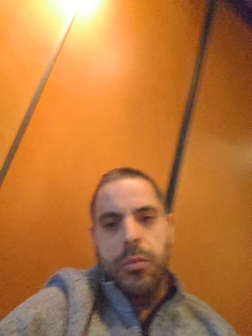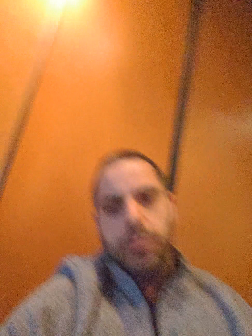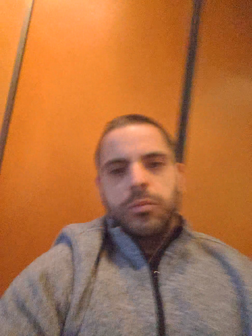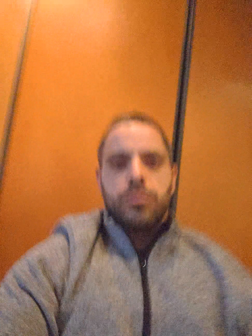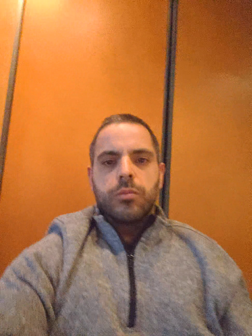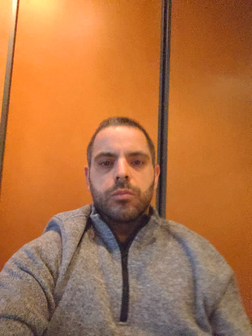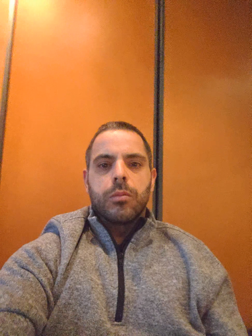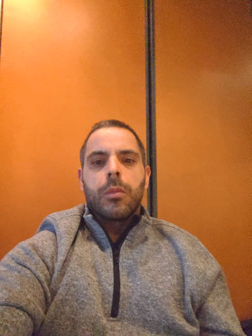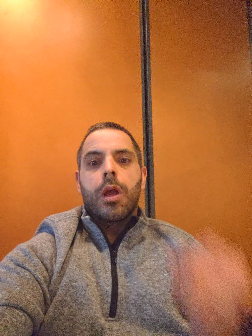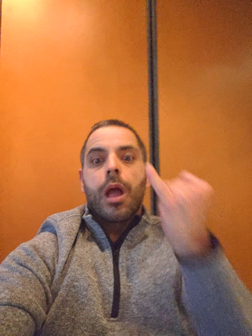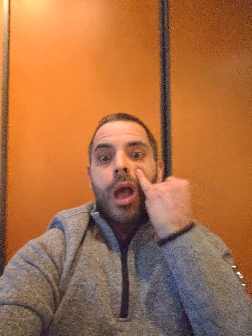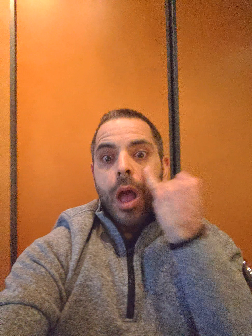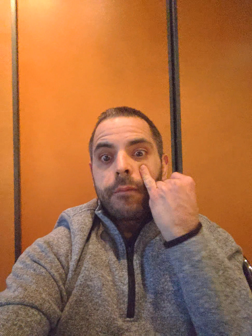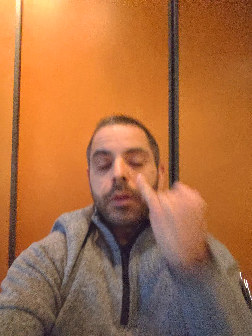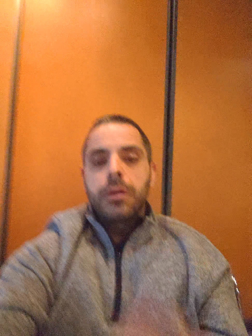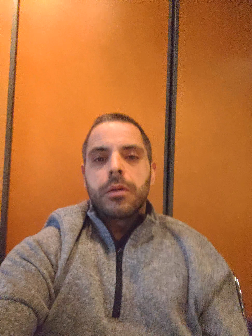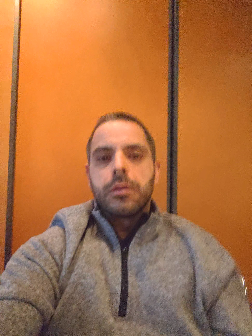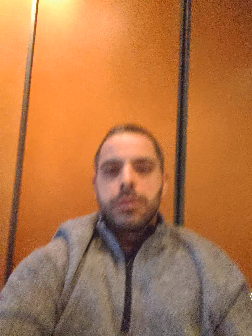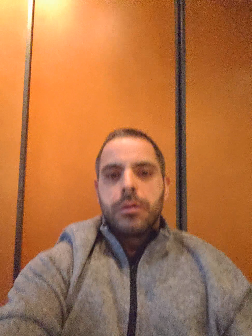if